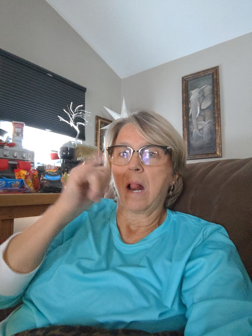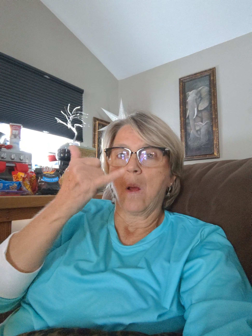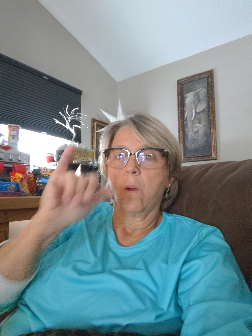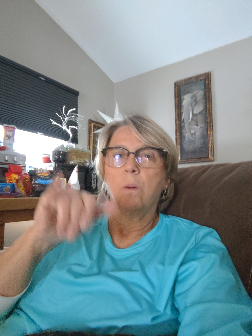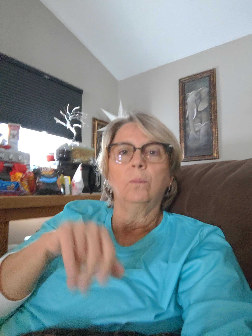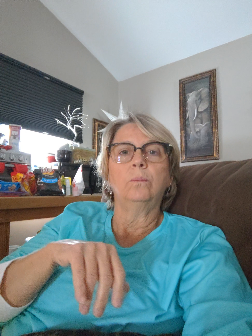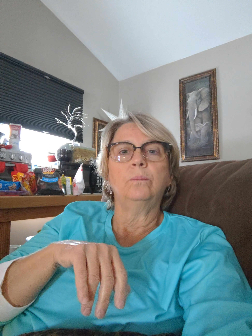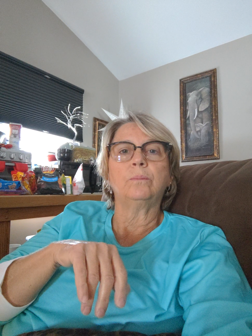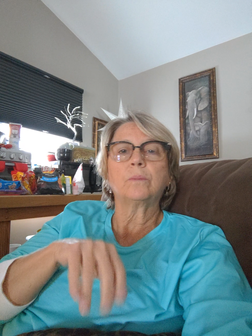yellow